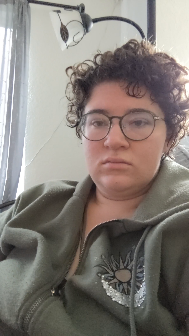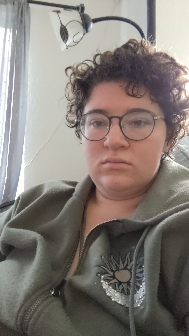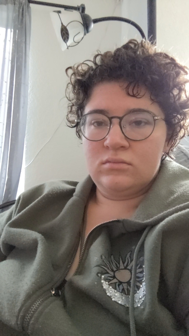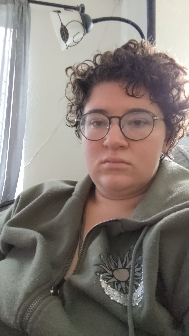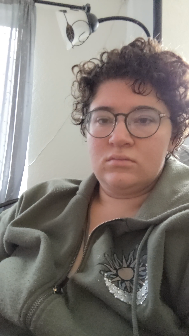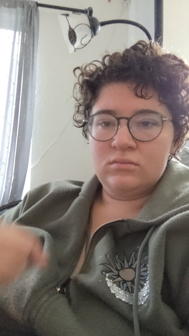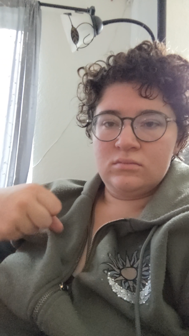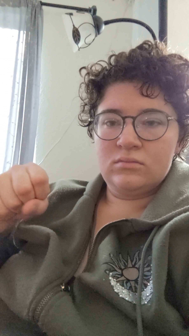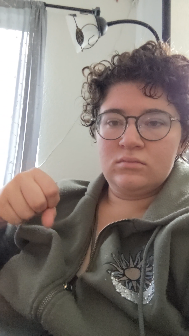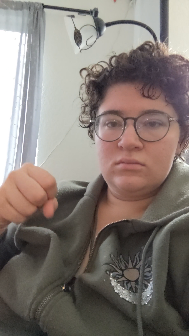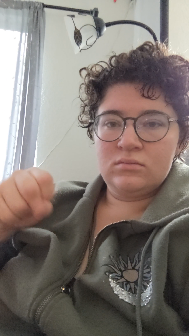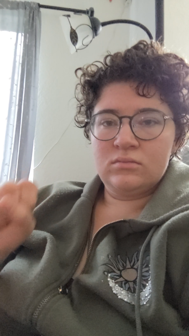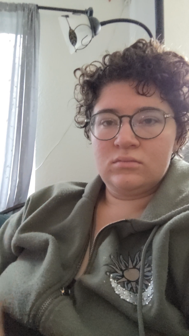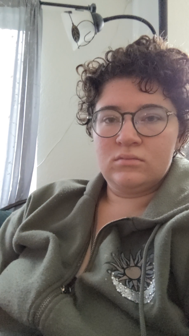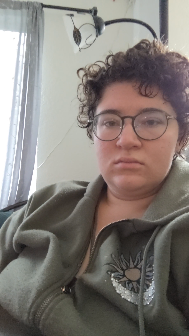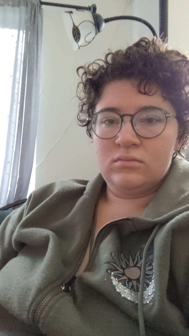motorcycle